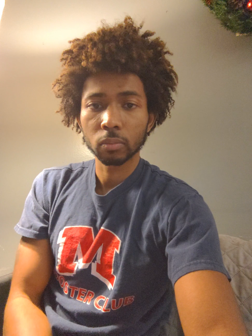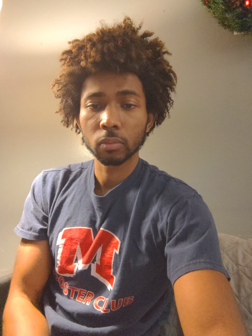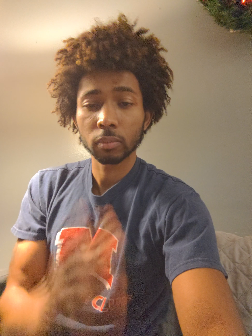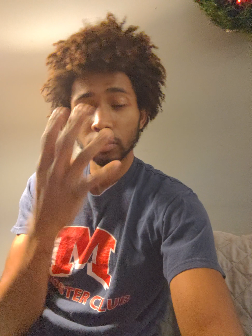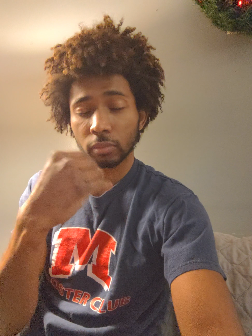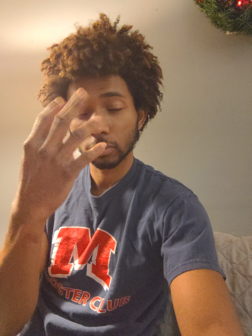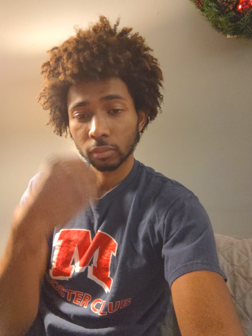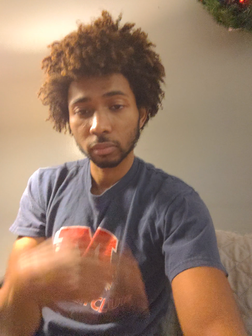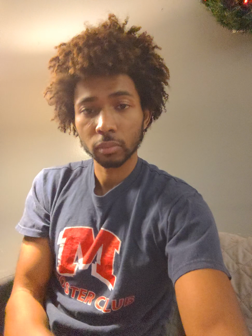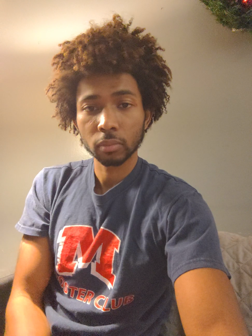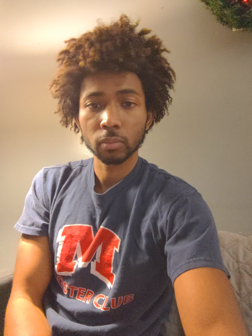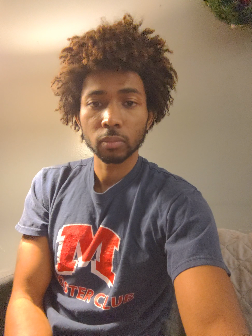sleepy